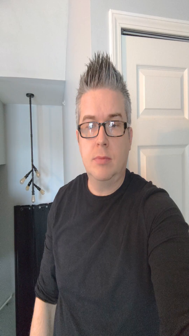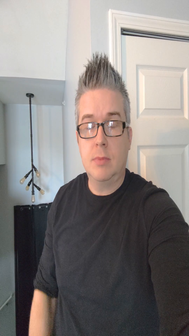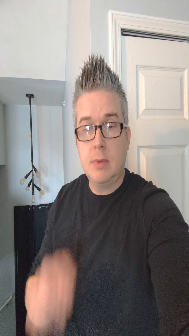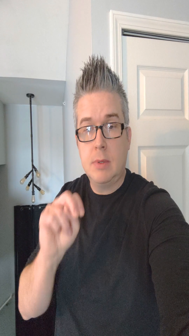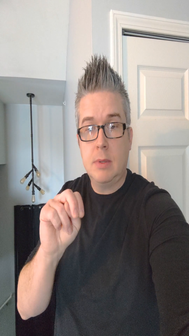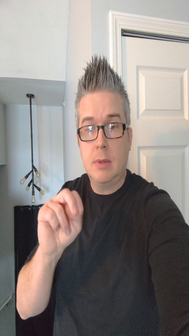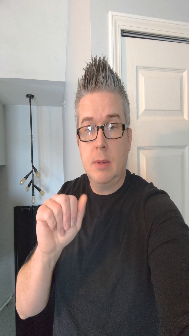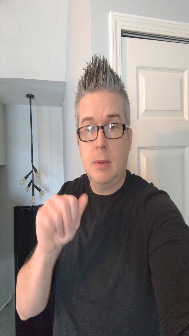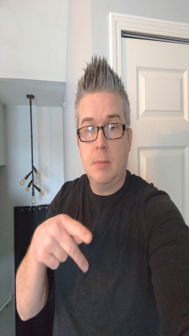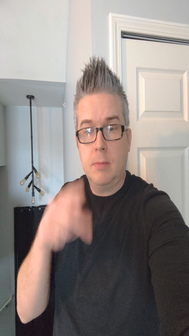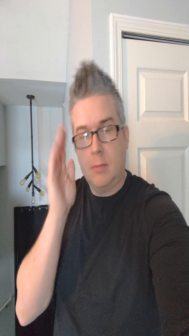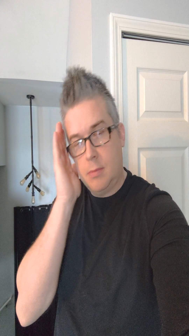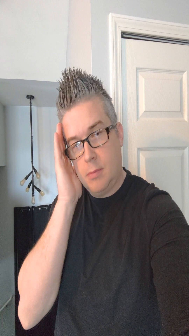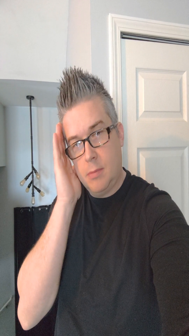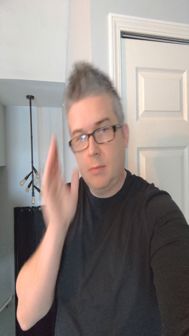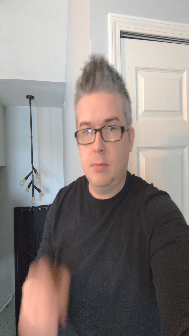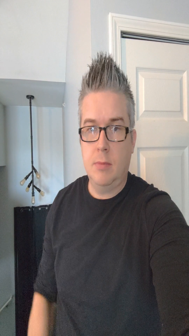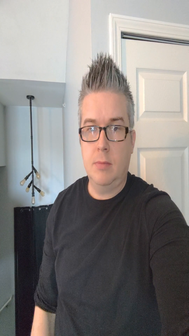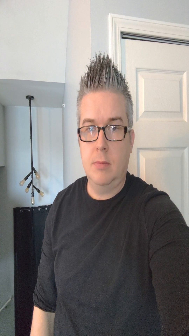nap